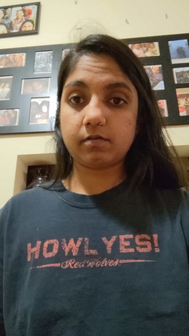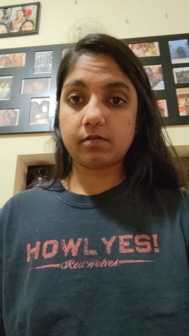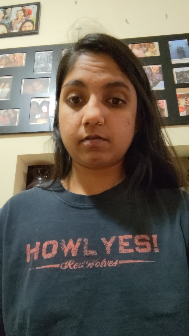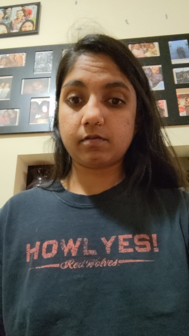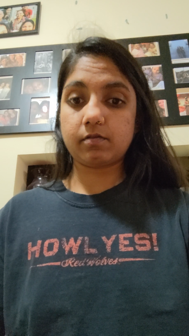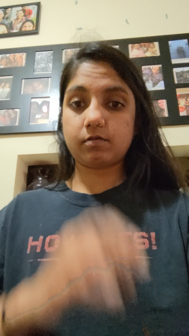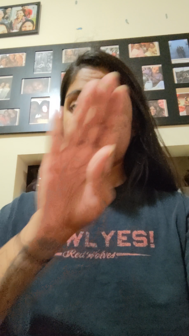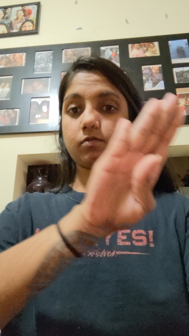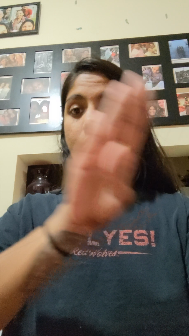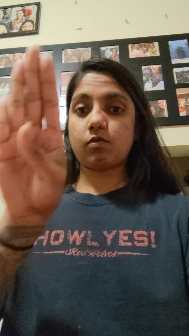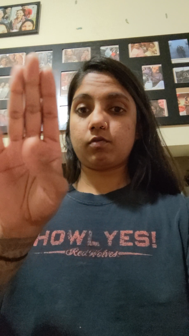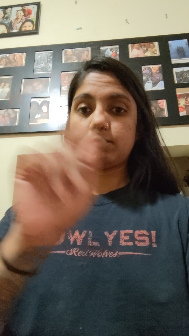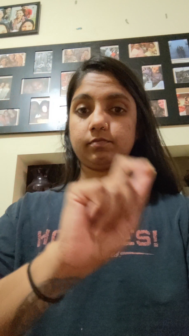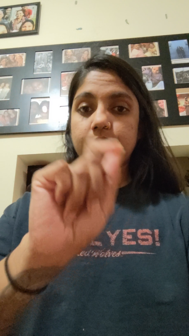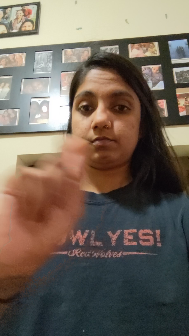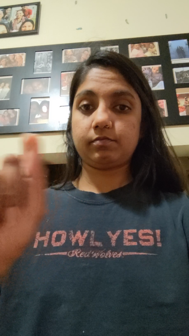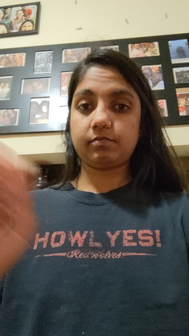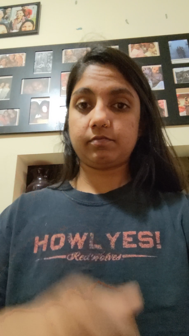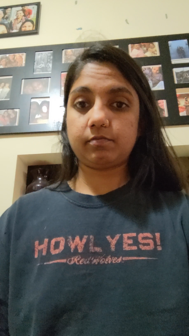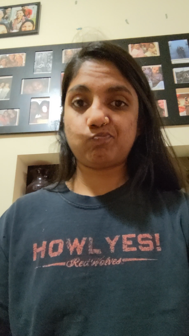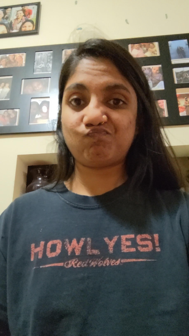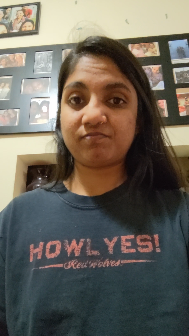chalk